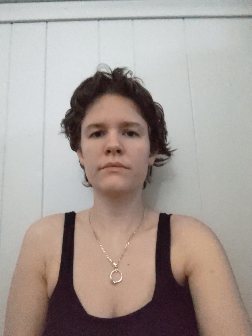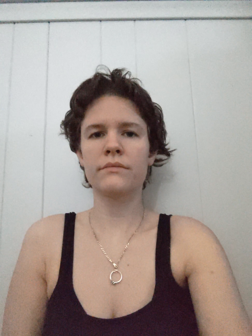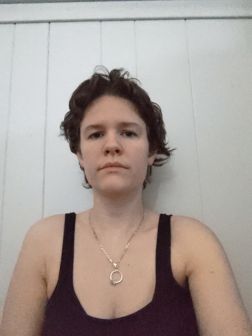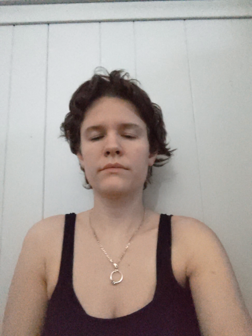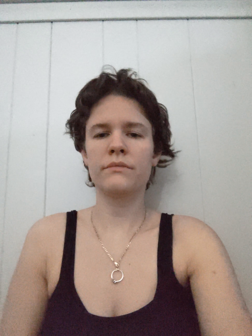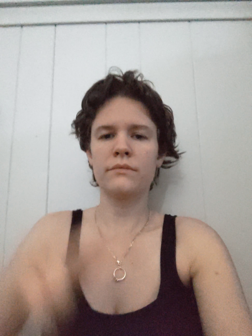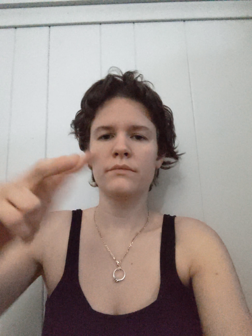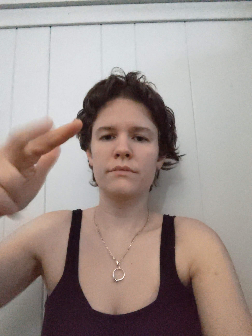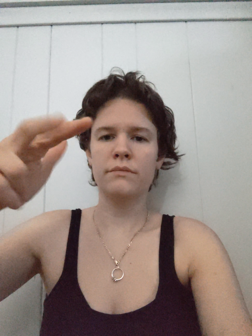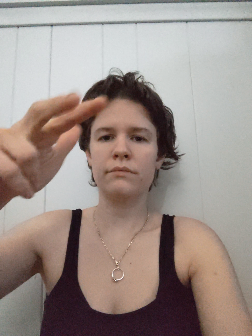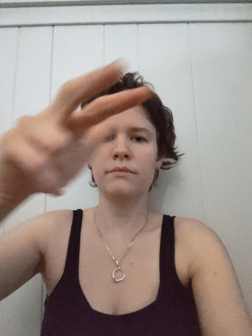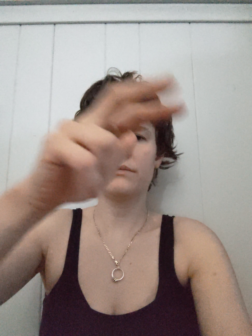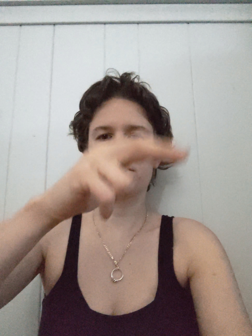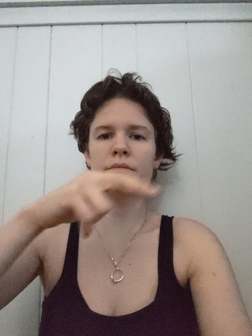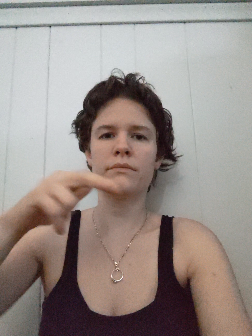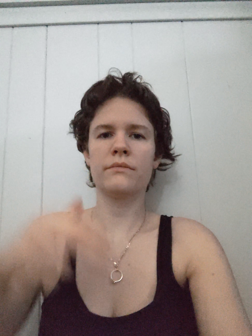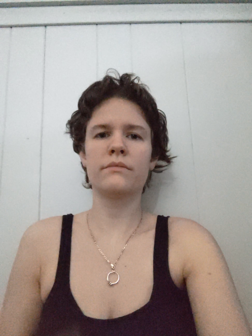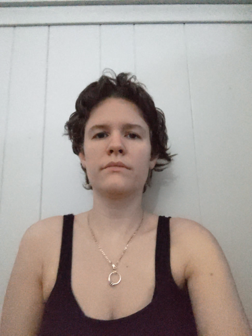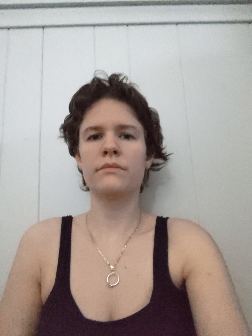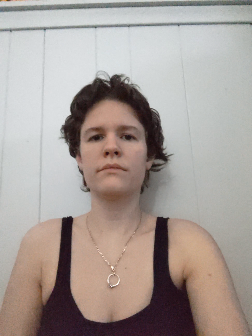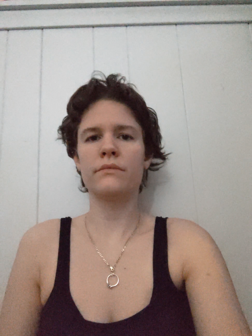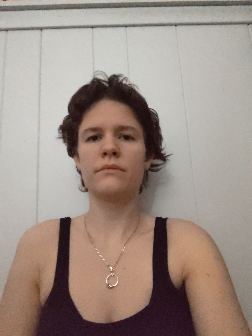helicopter